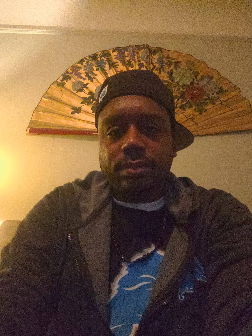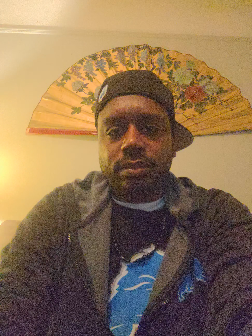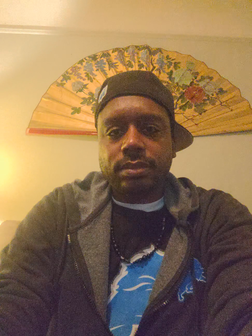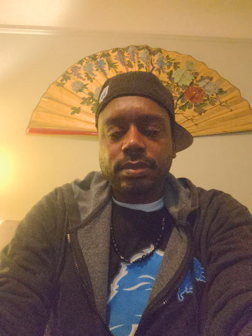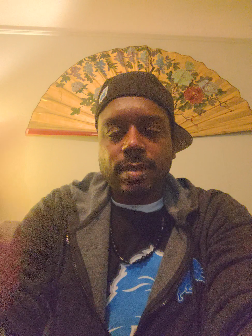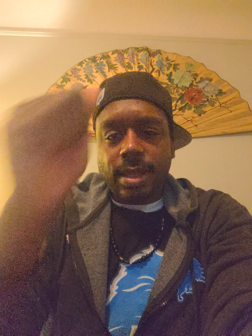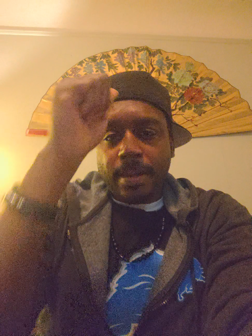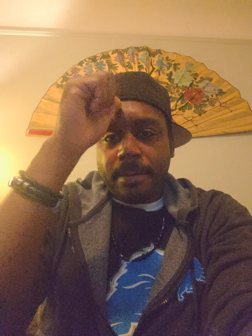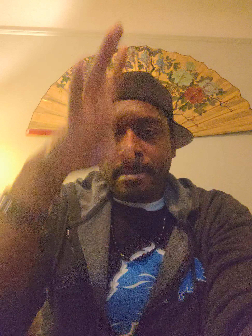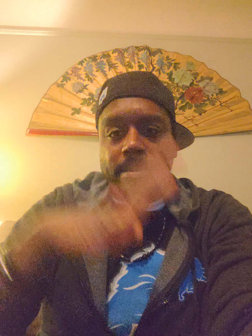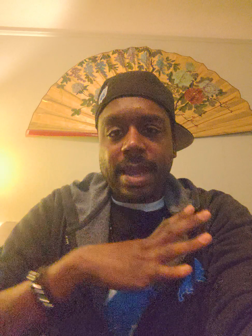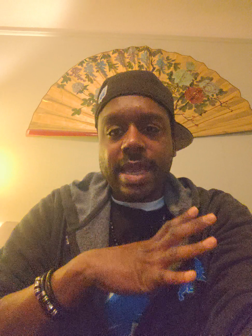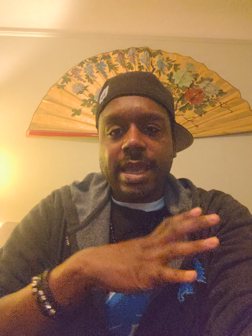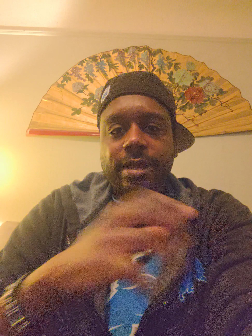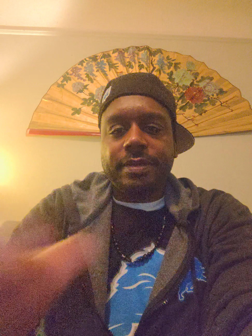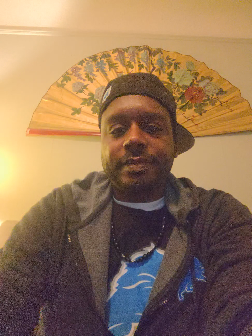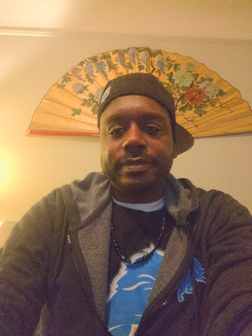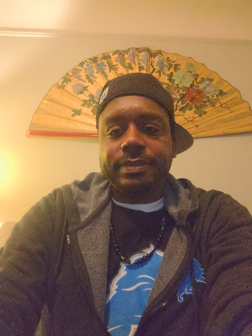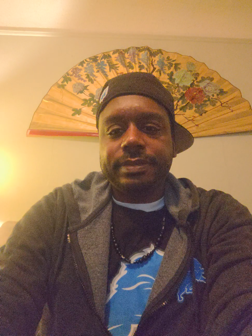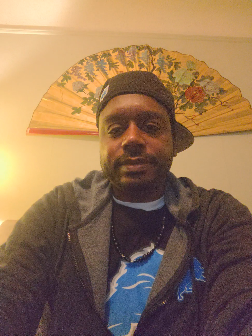man